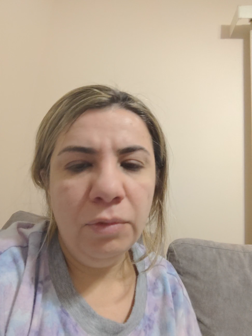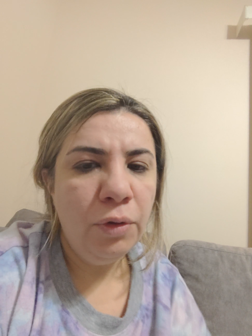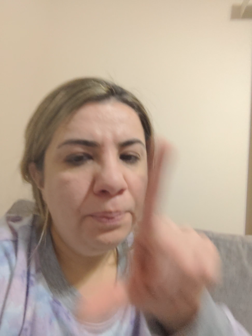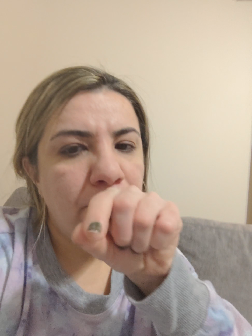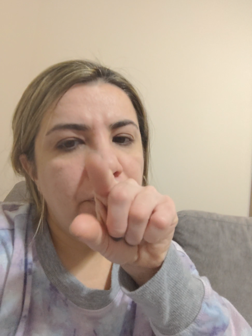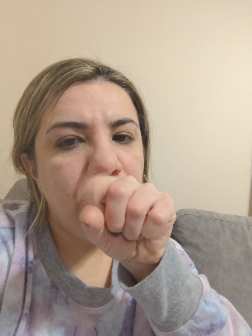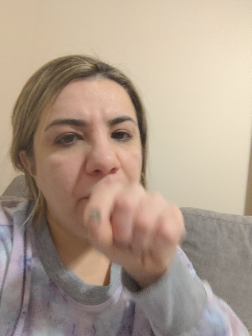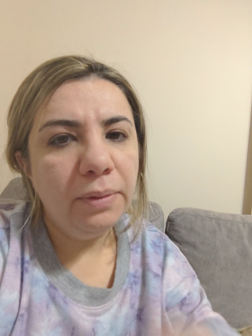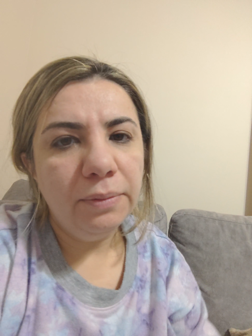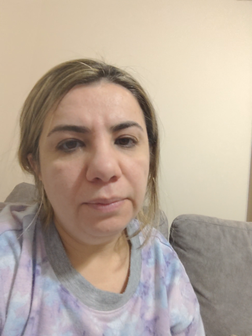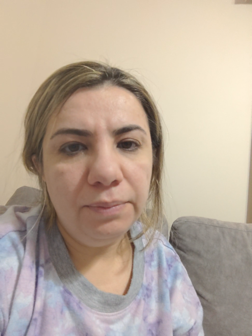bird